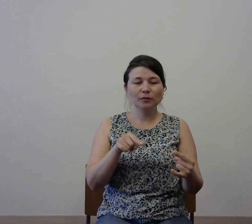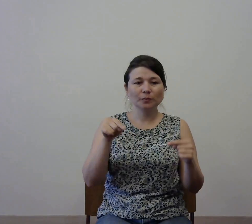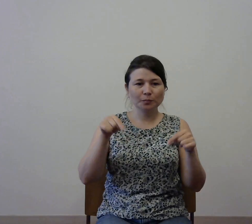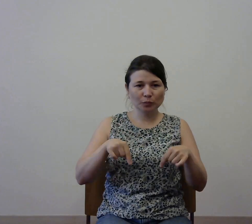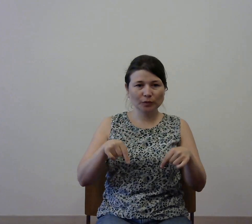burda